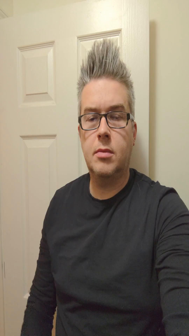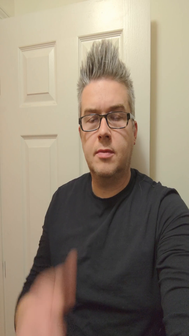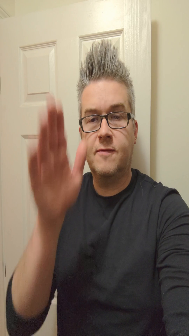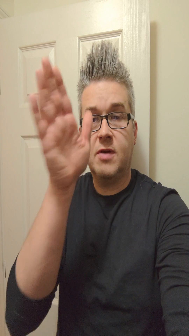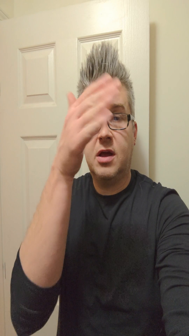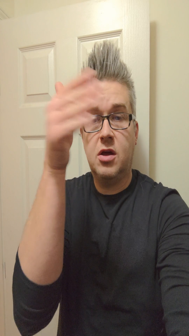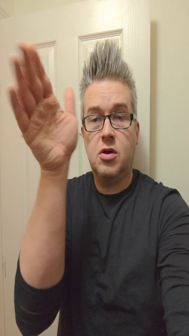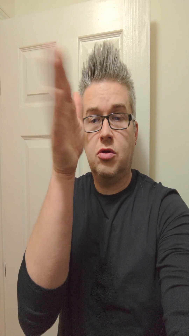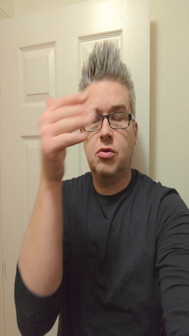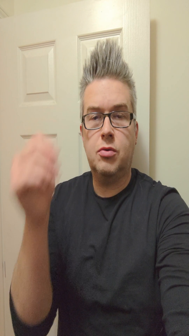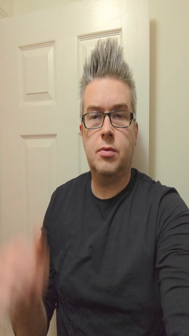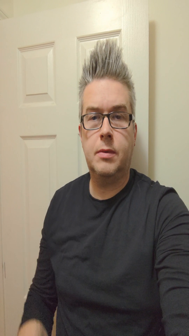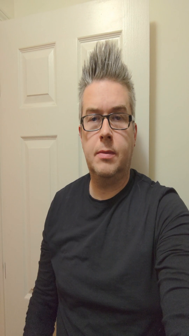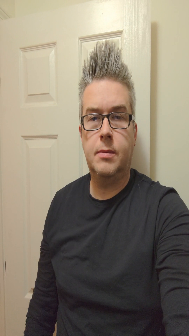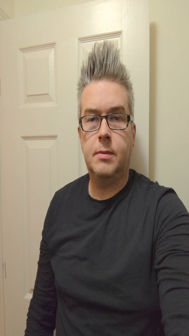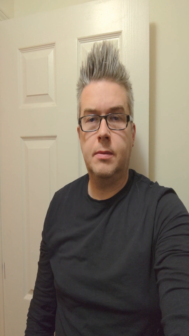flag